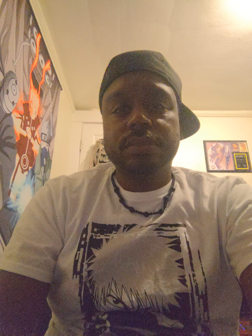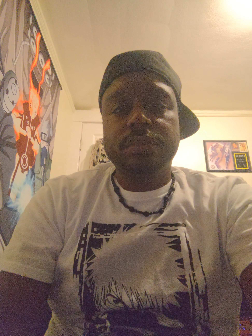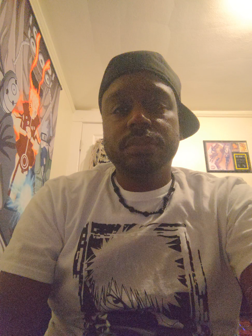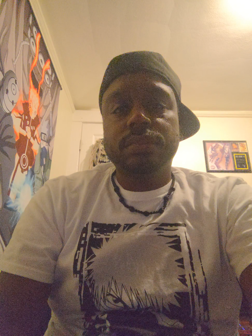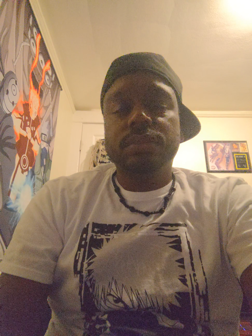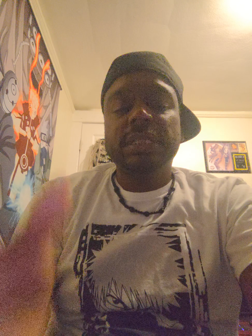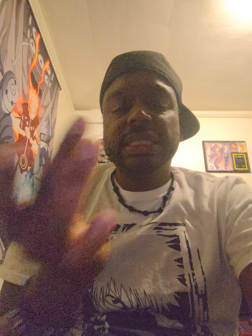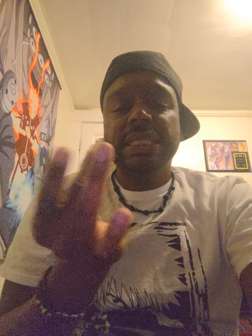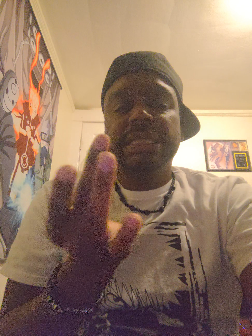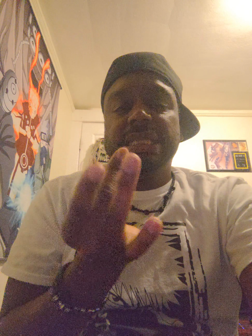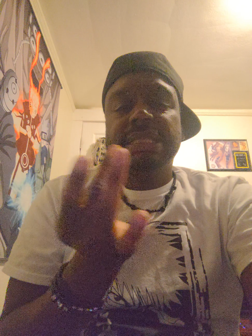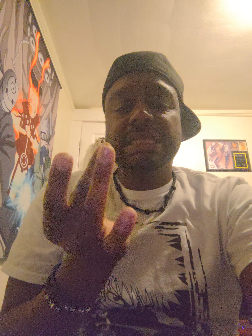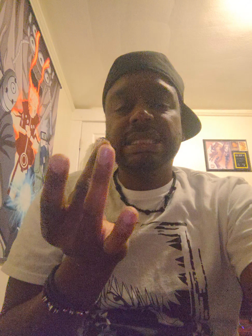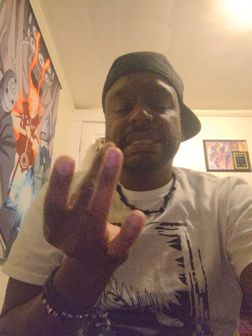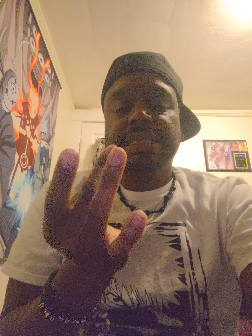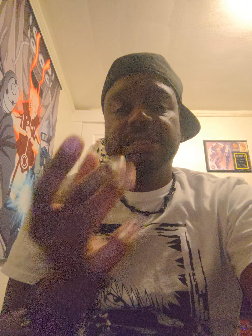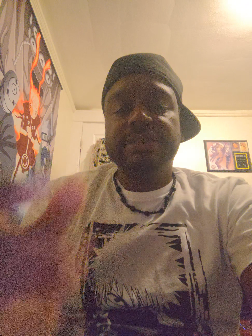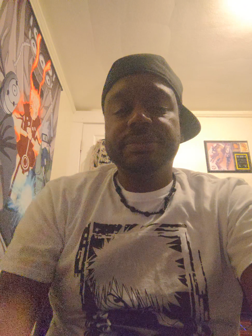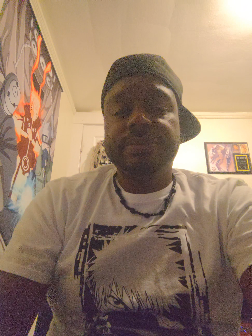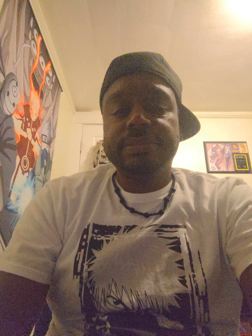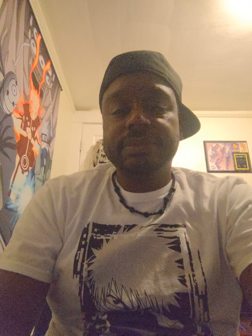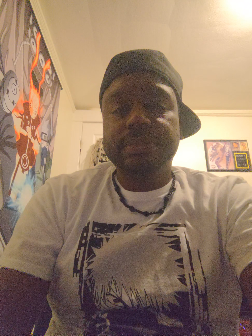sticky